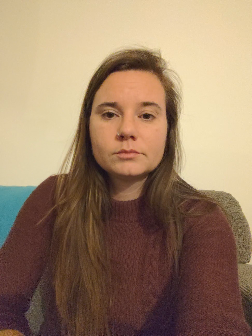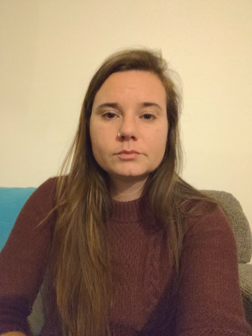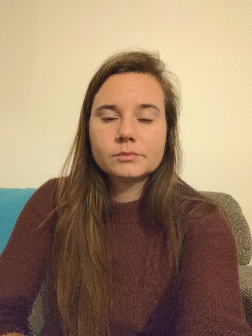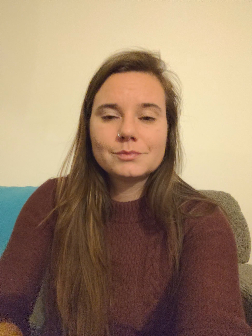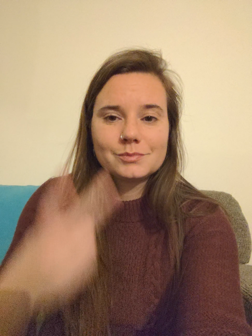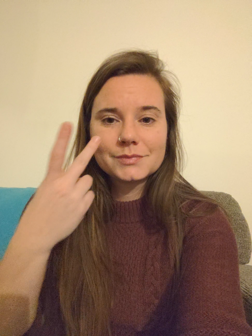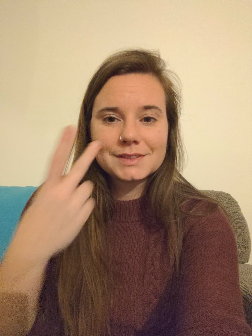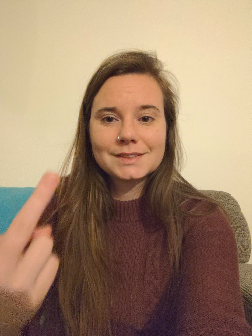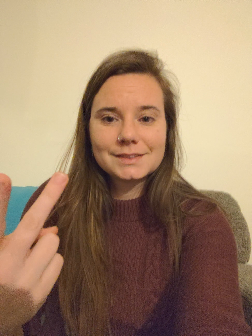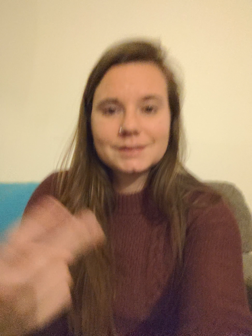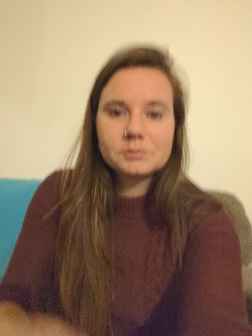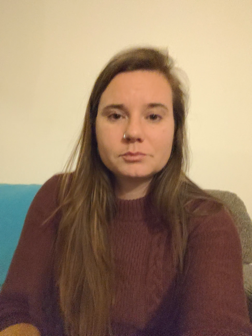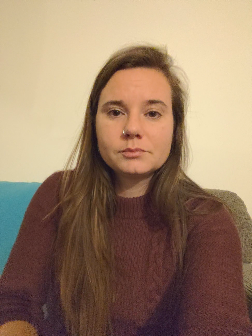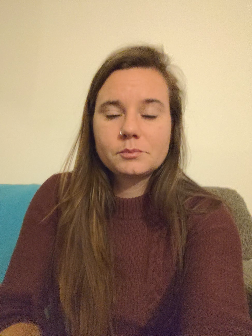see